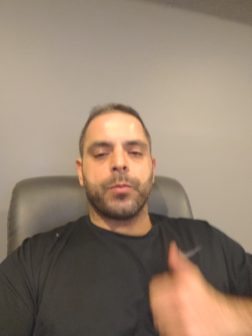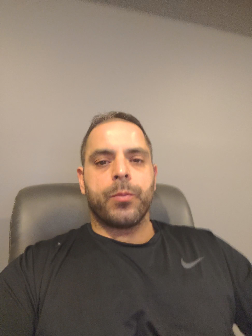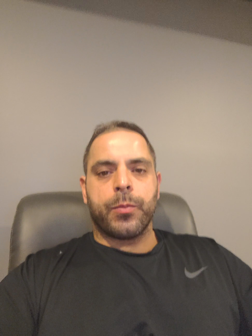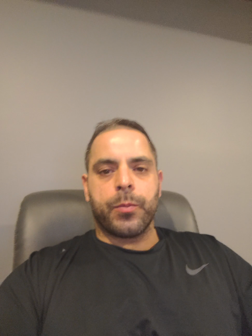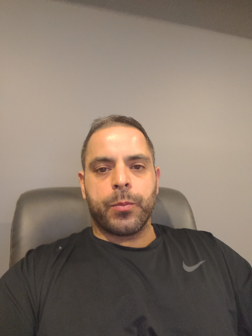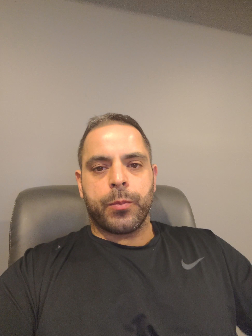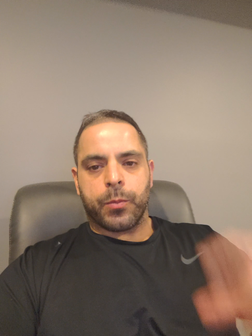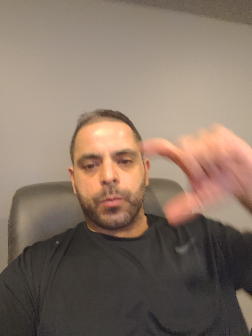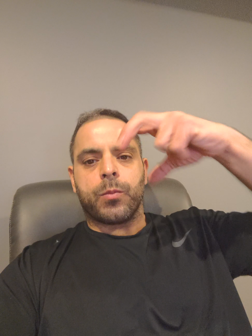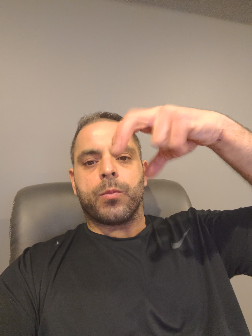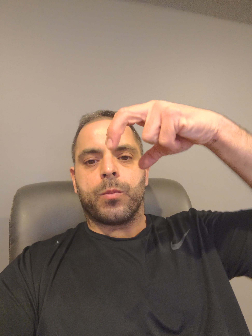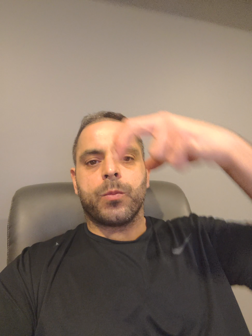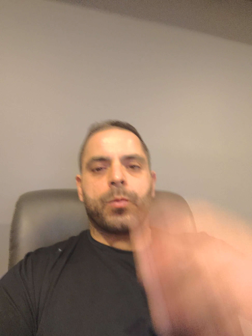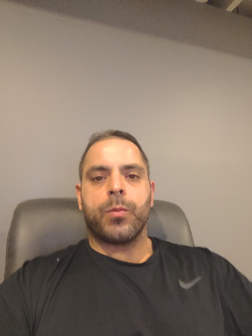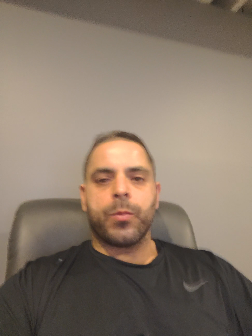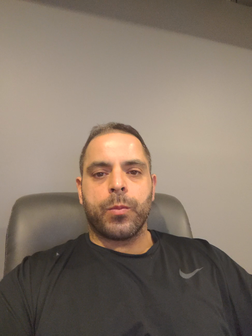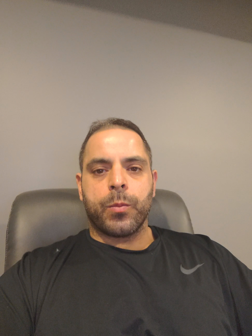helicopter